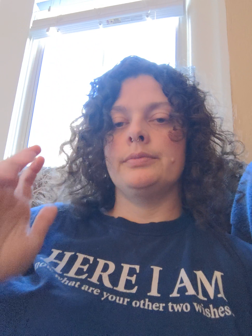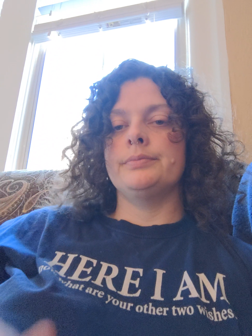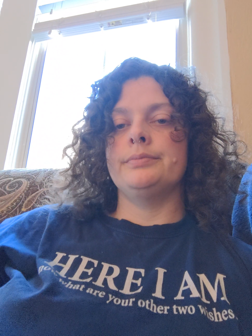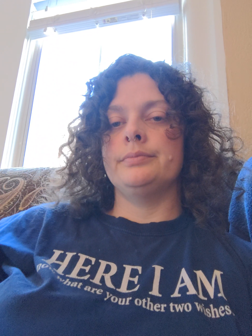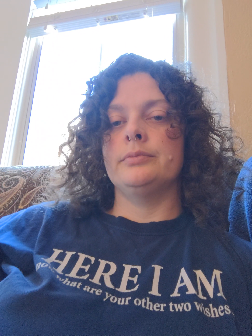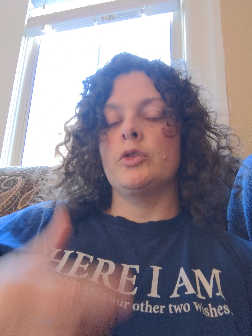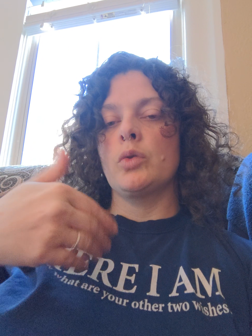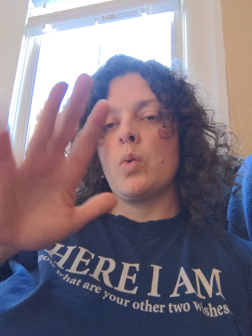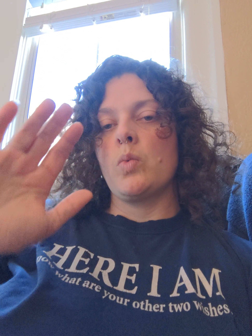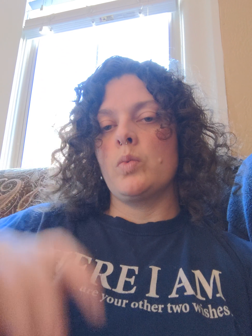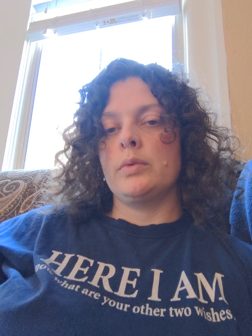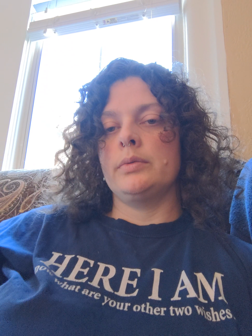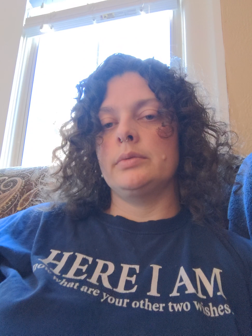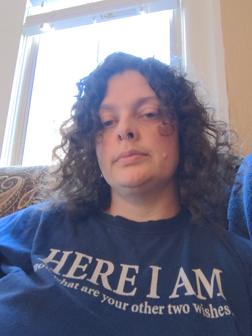go